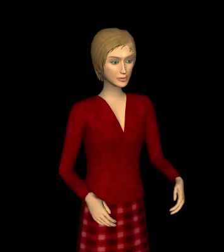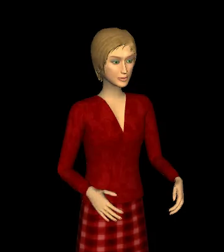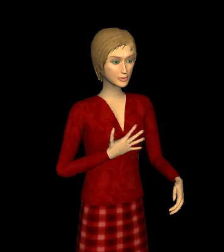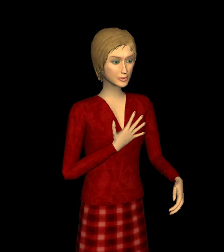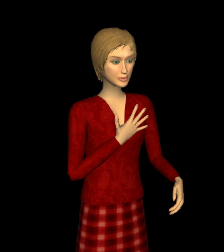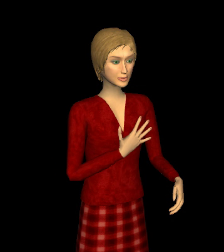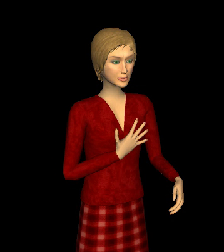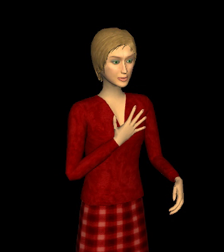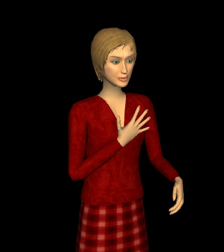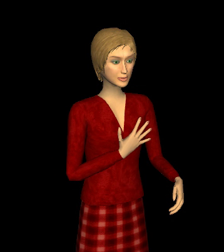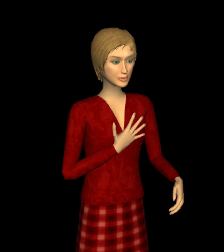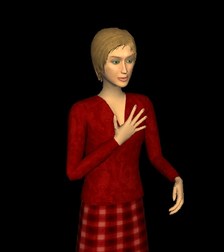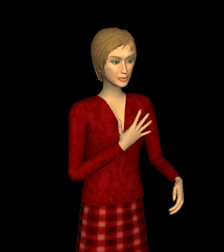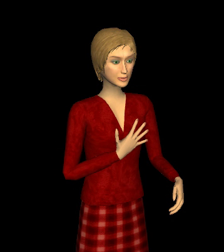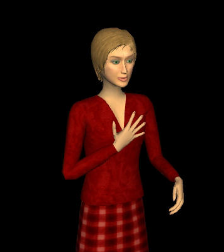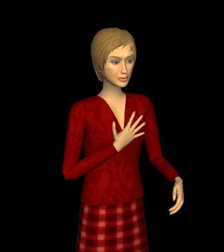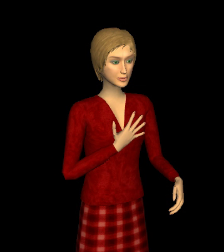يقدر